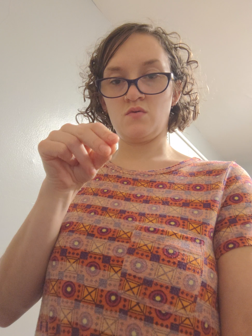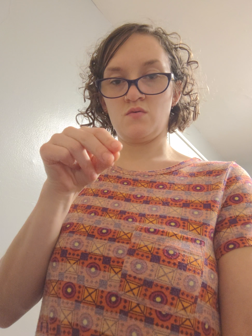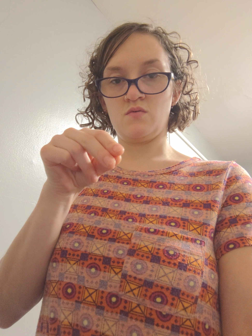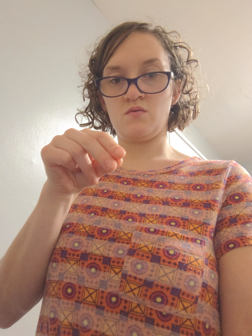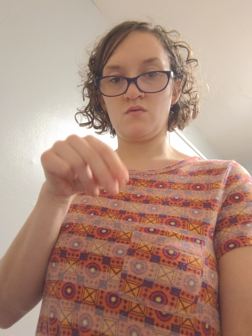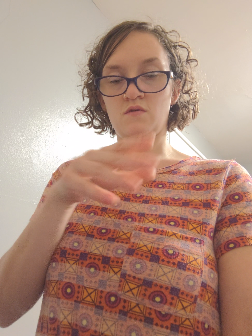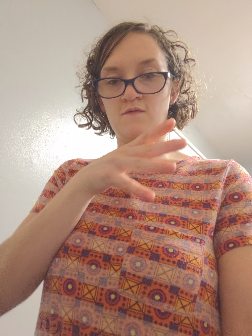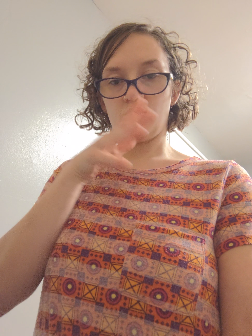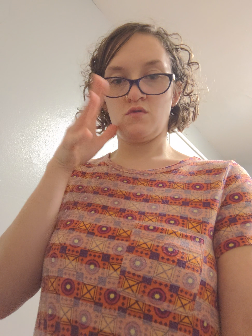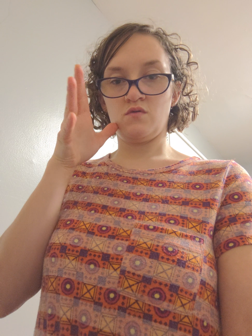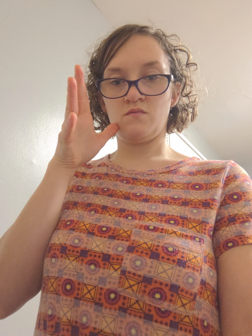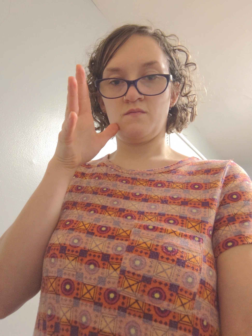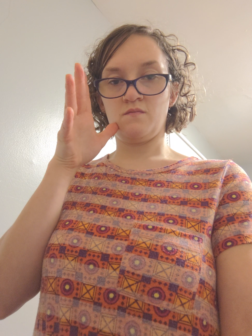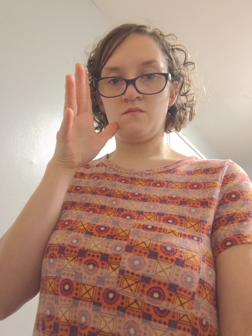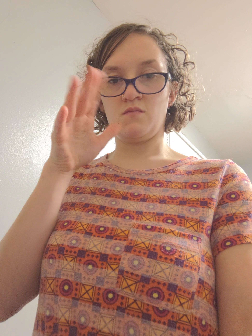farm